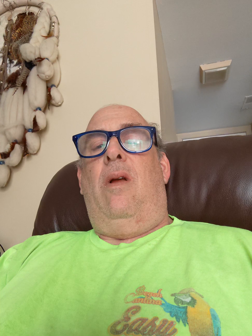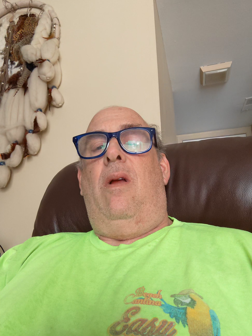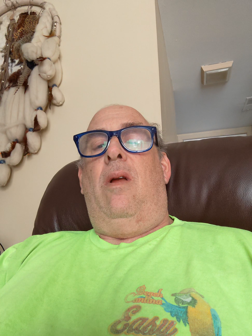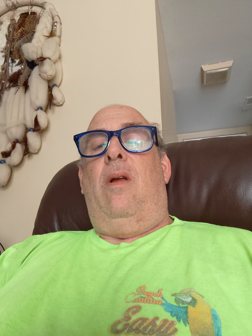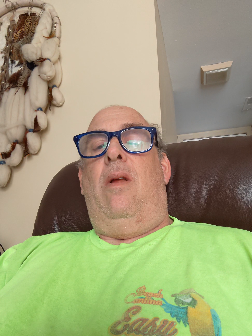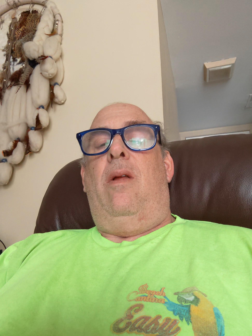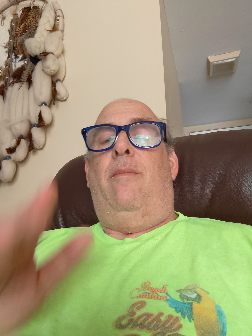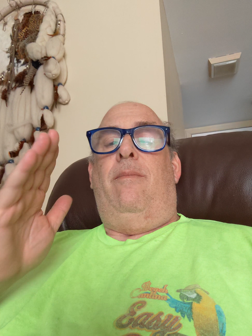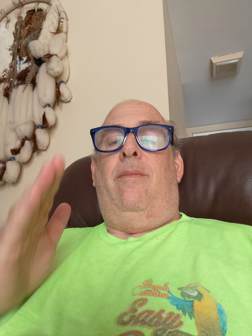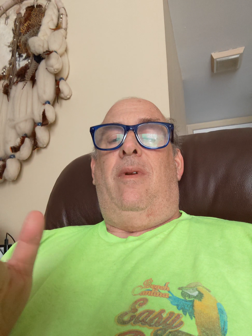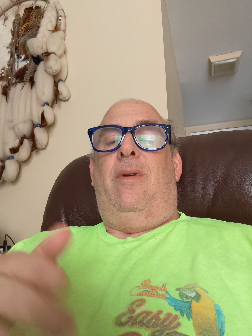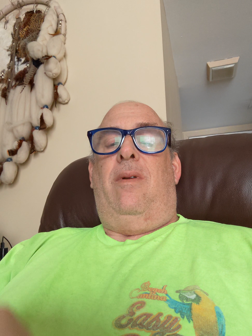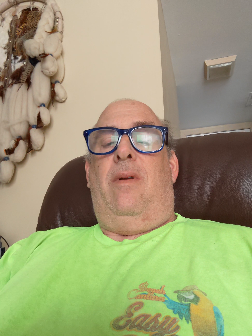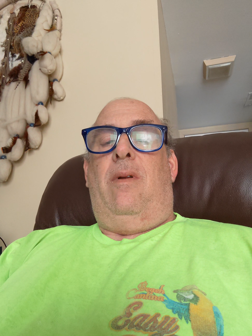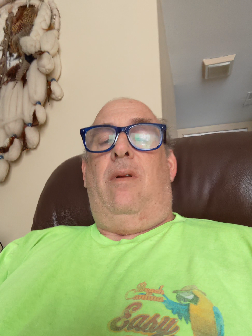beside